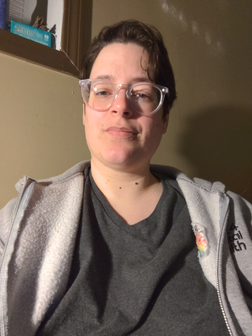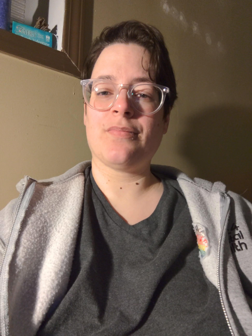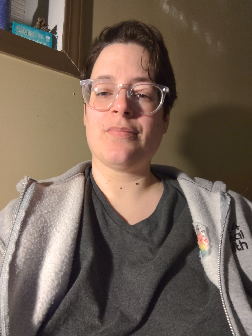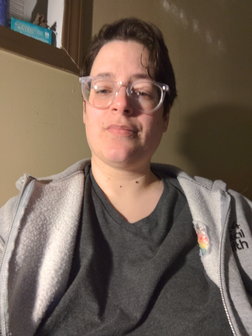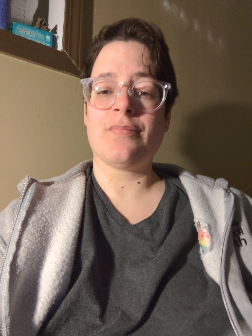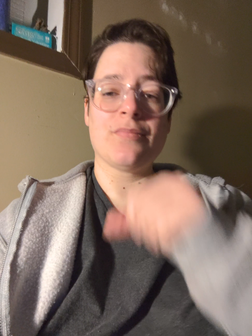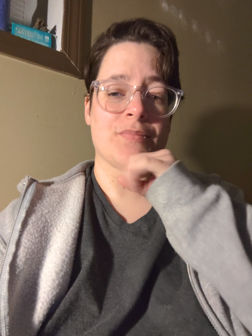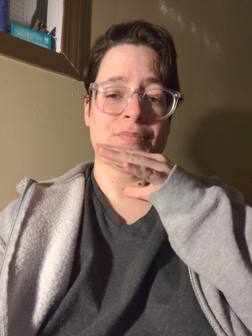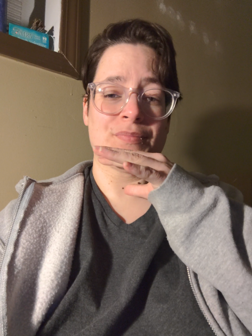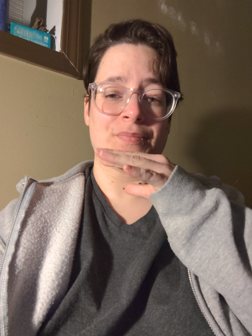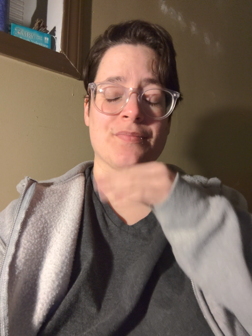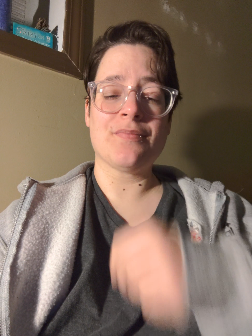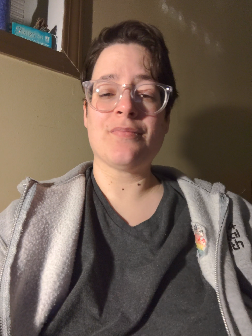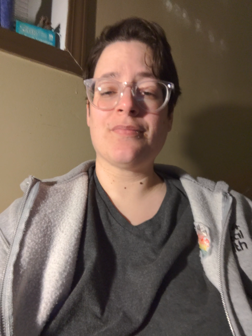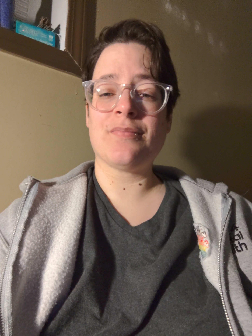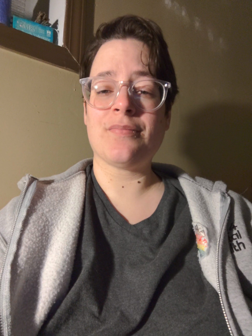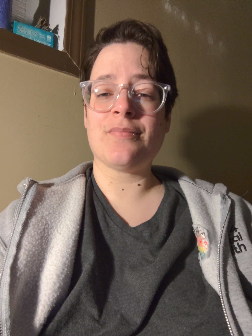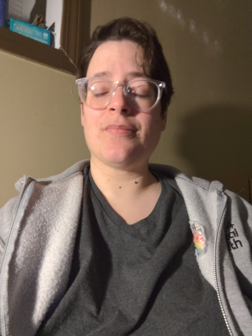dirty